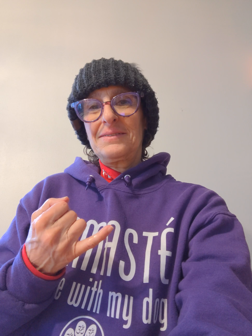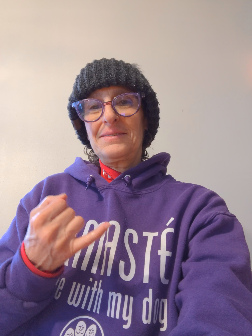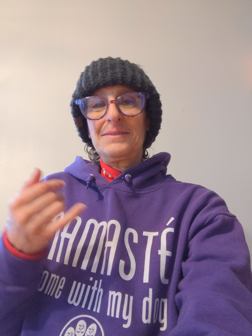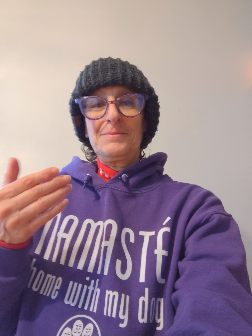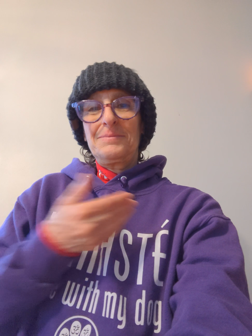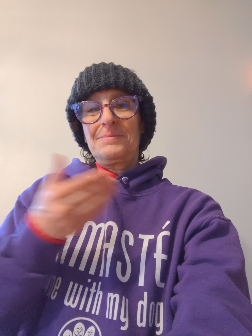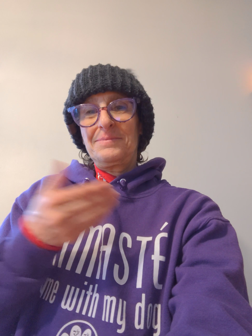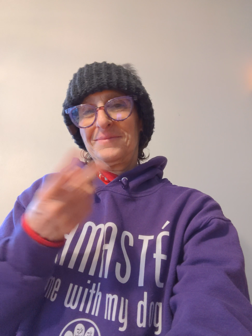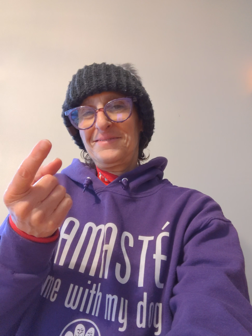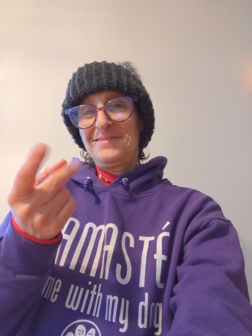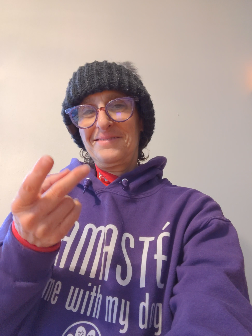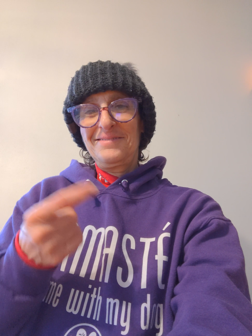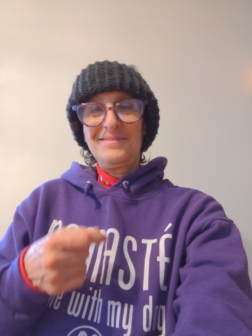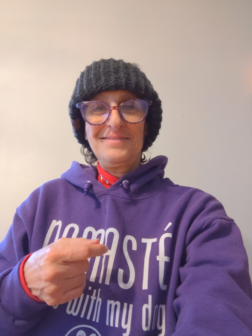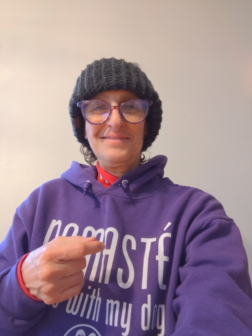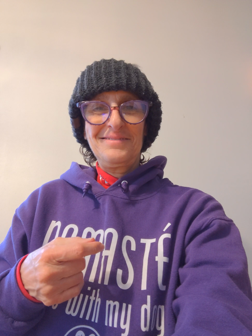puppy